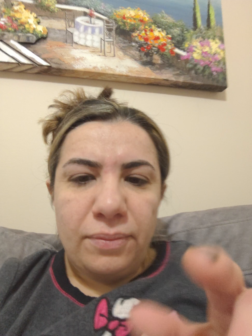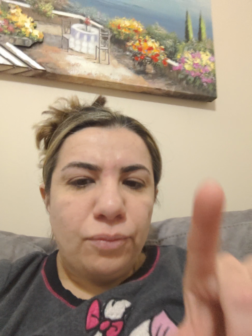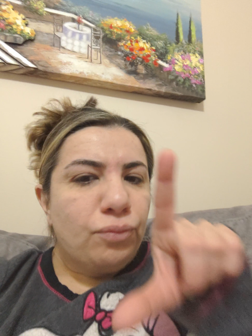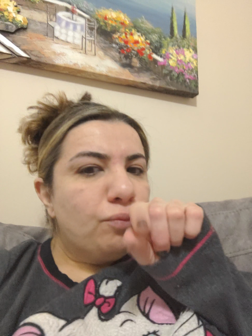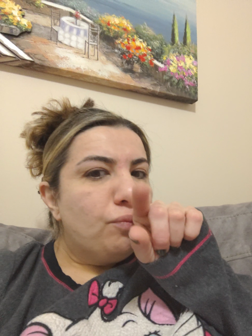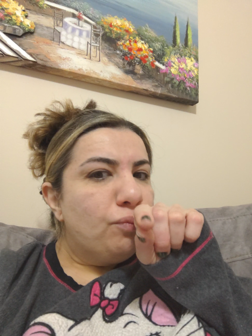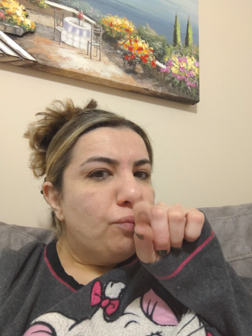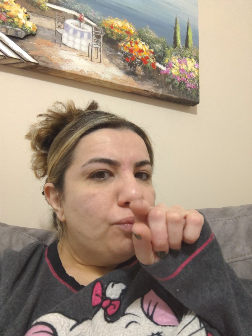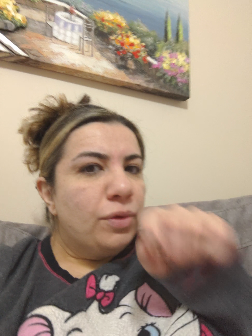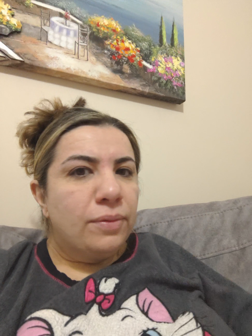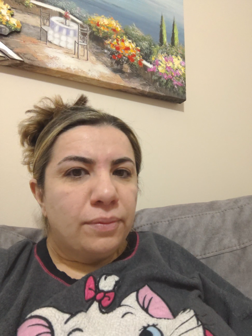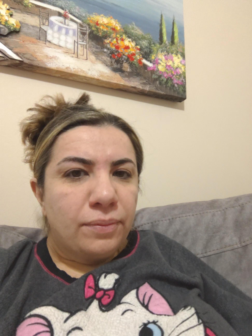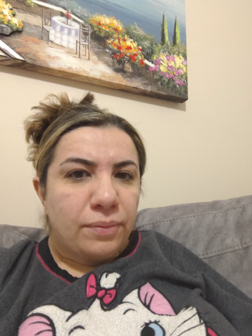bird